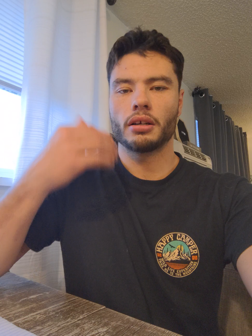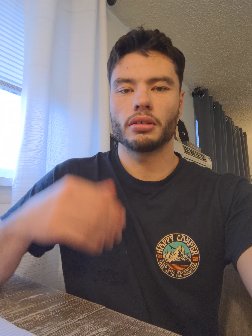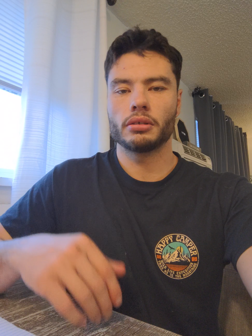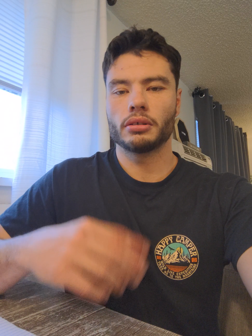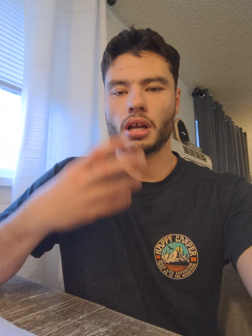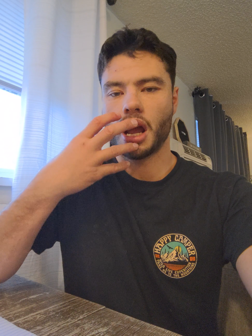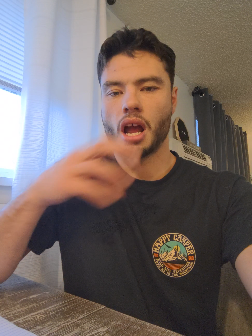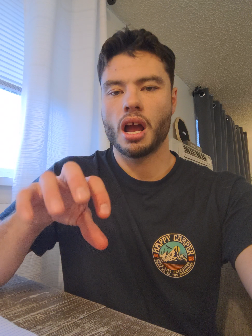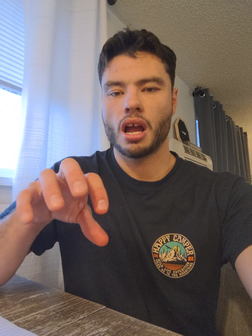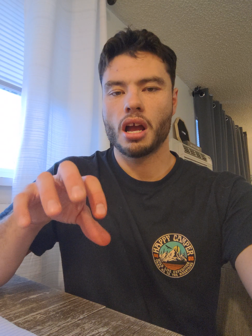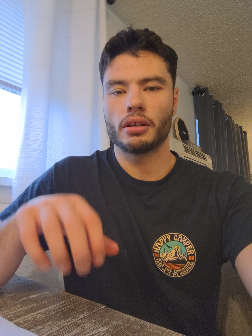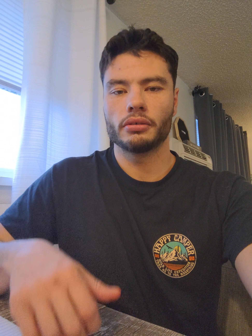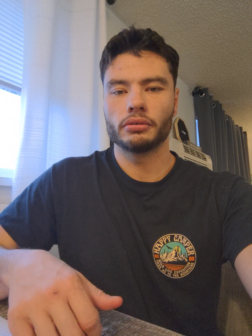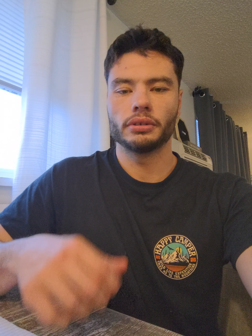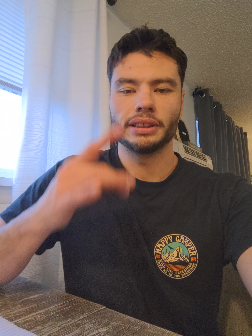hot